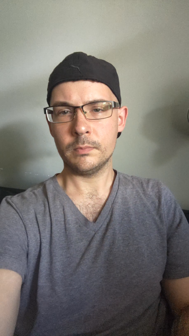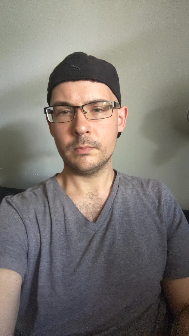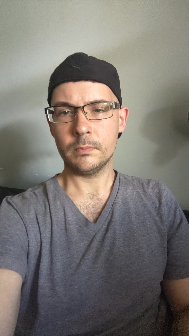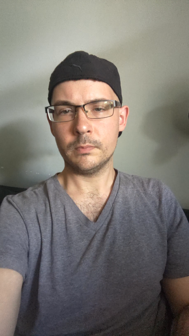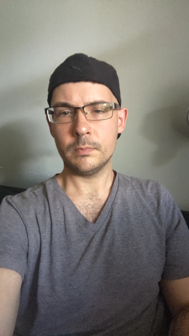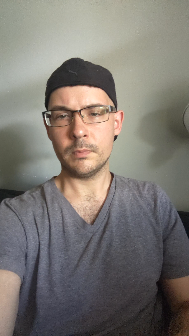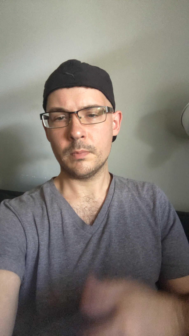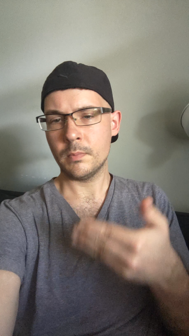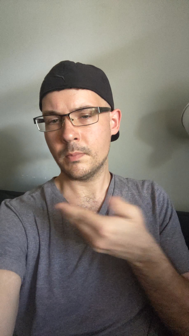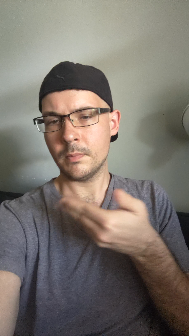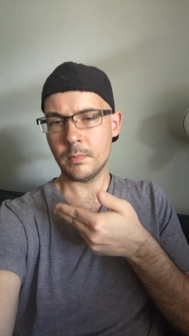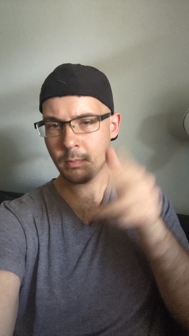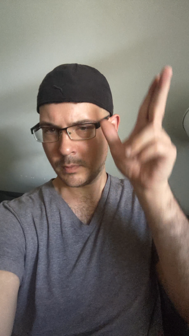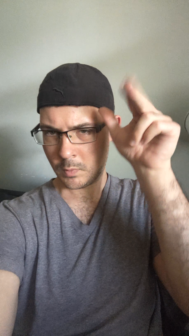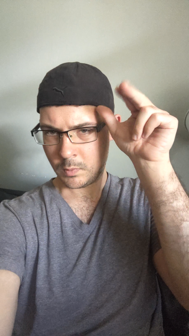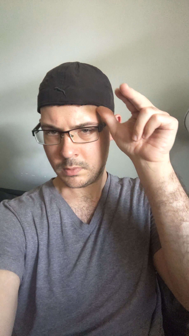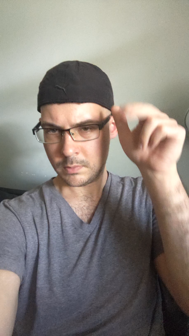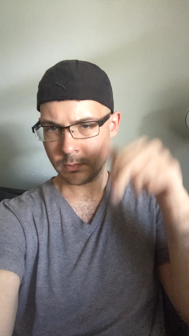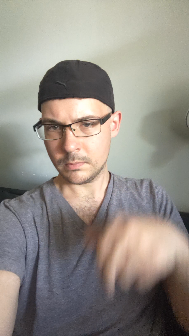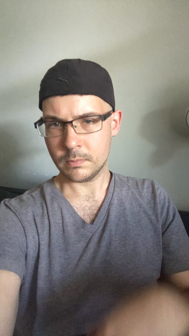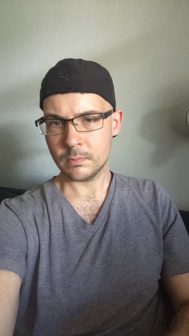pony